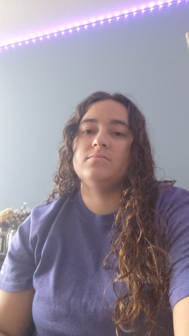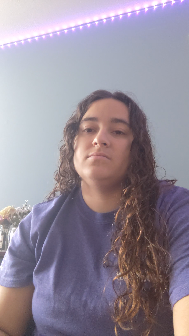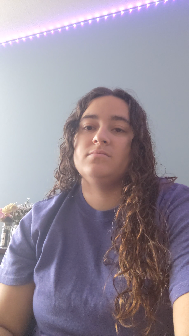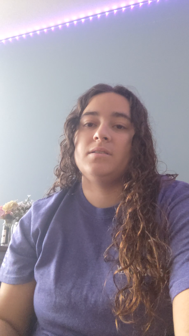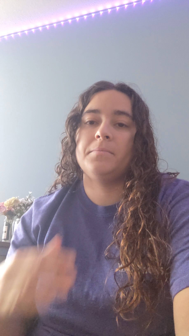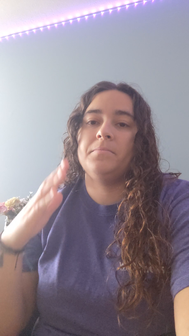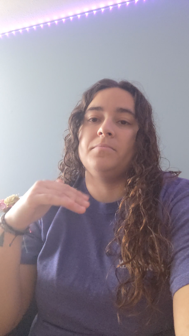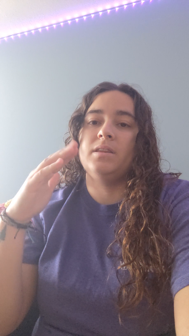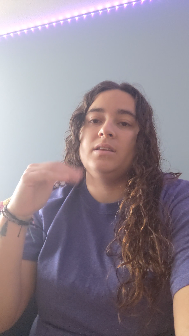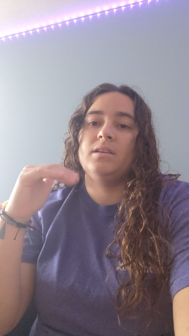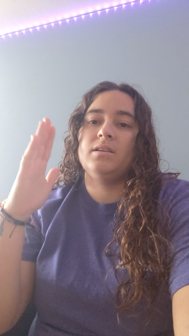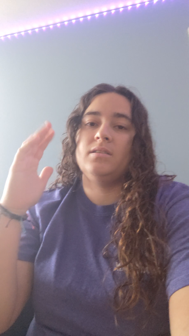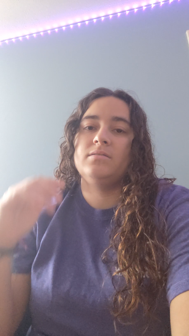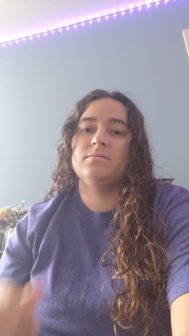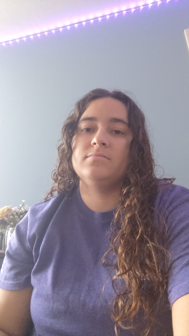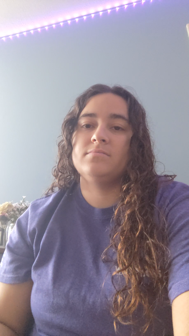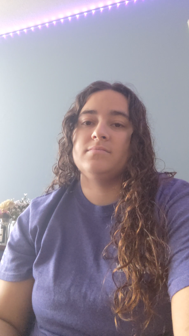build